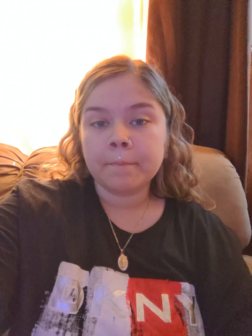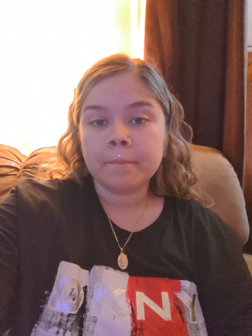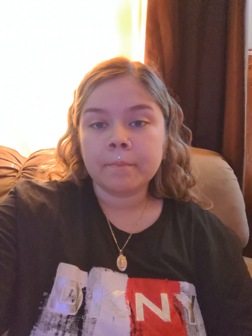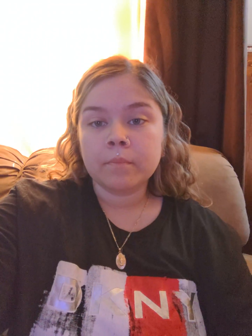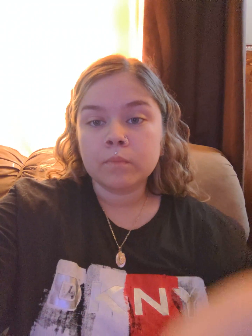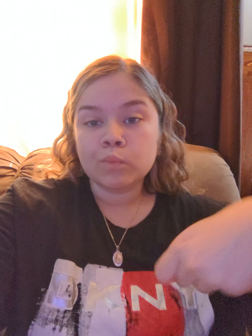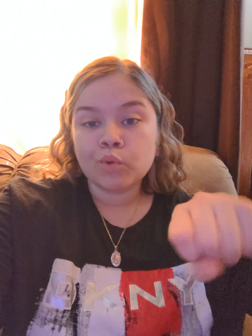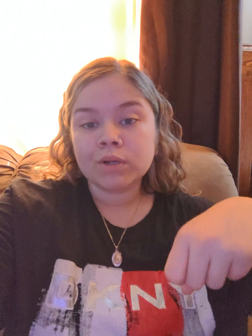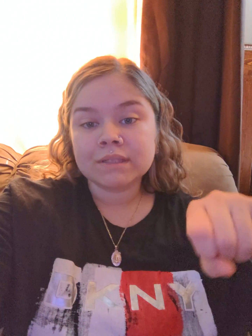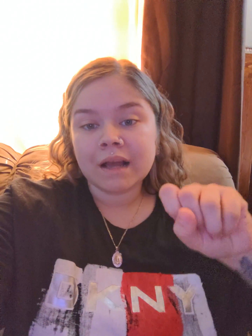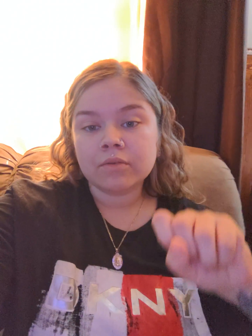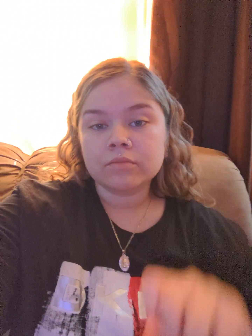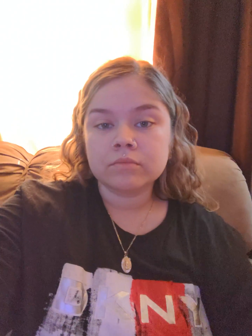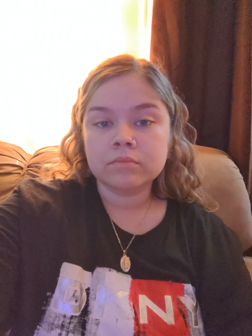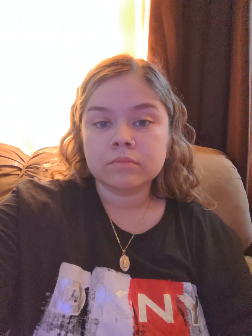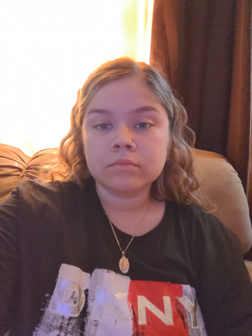motorcycle